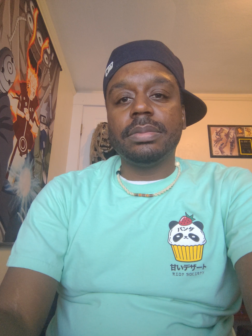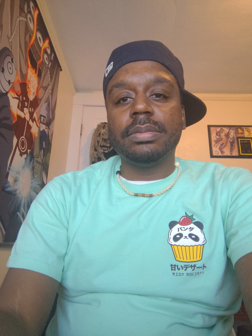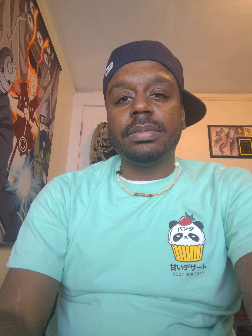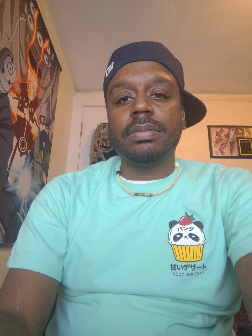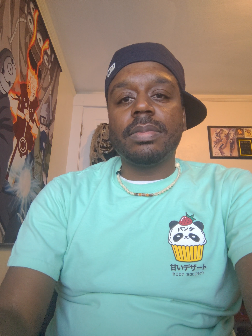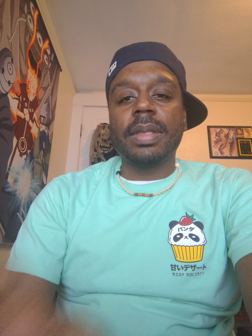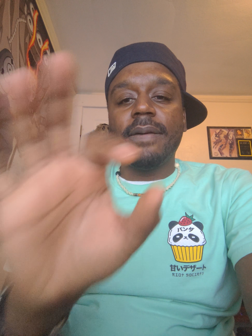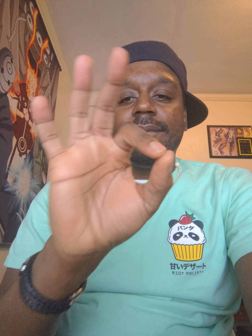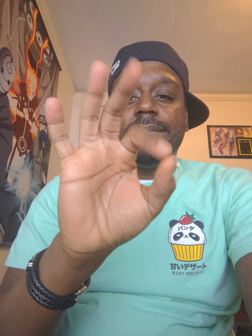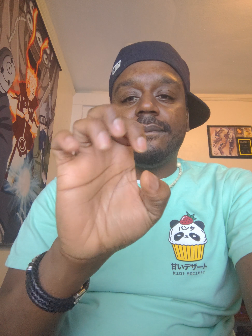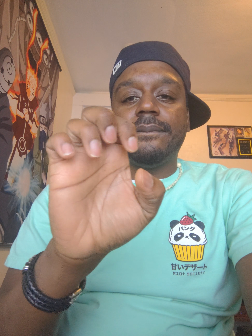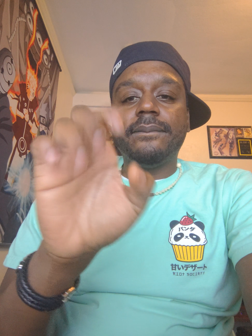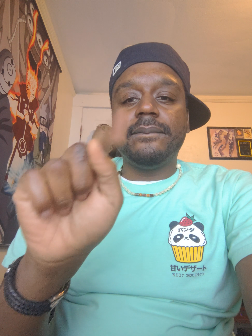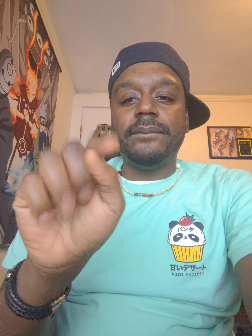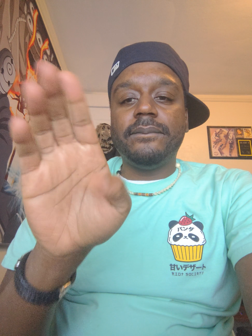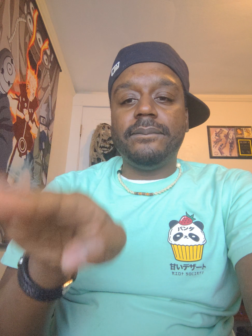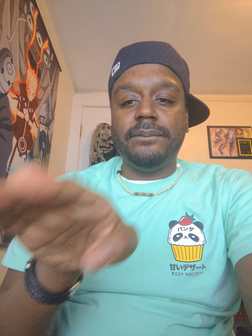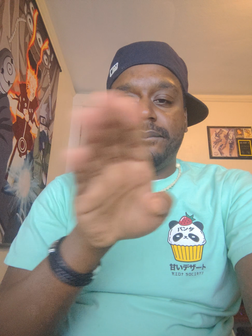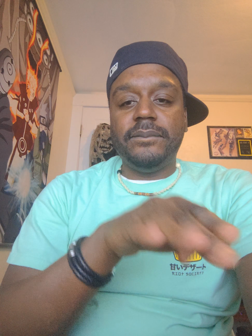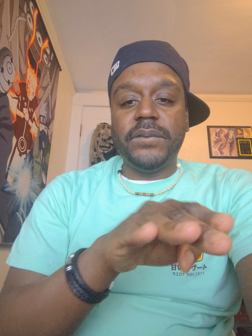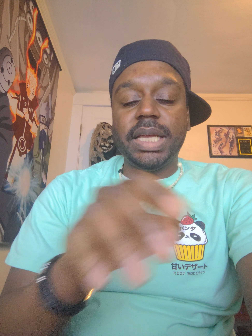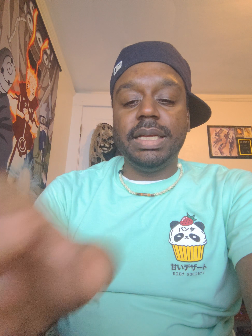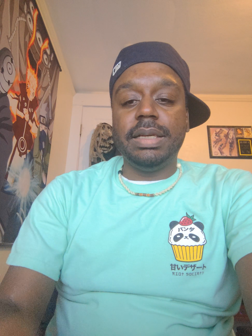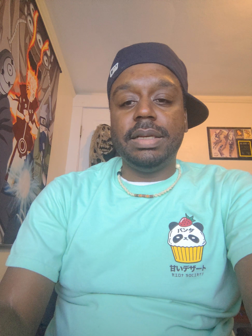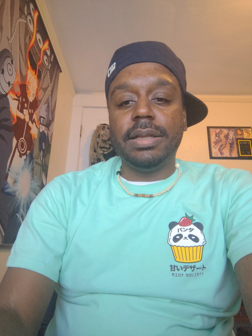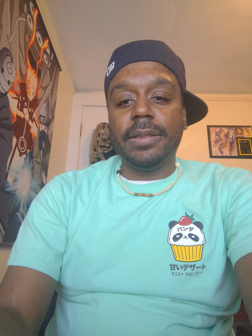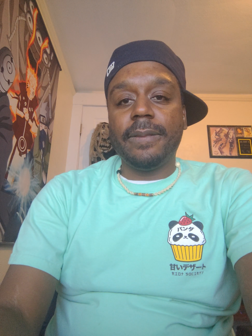feet